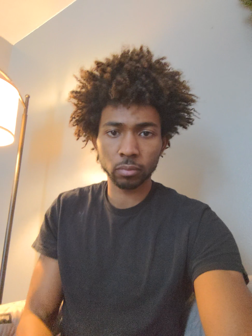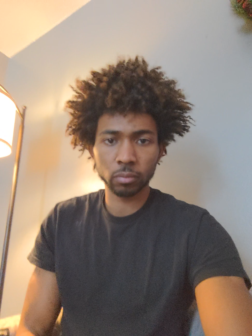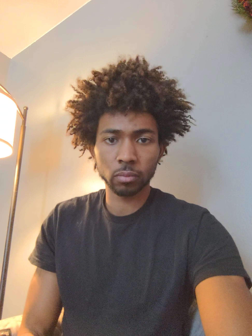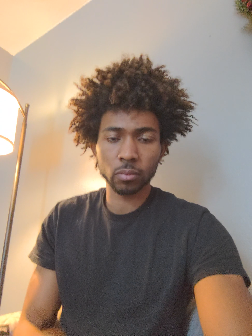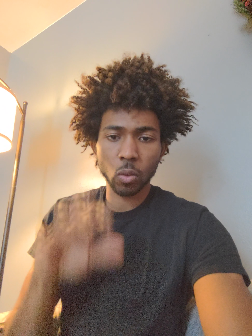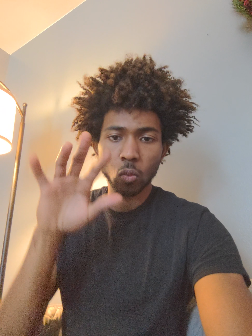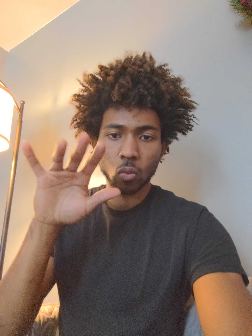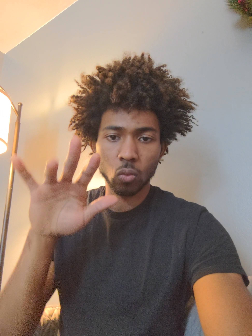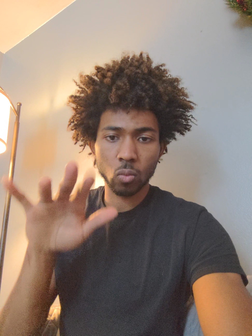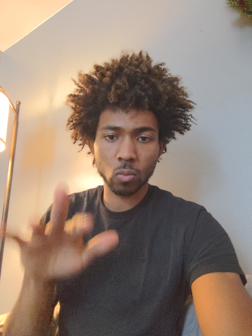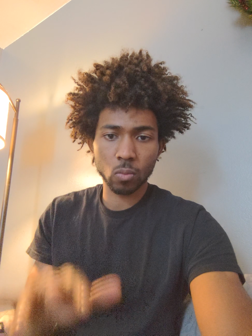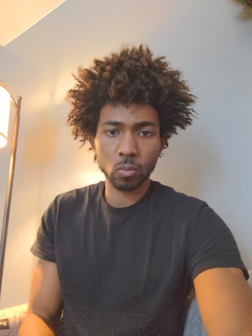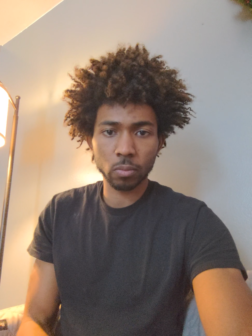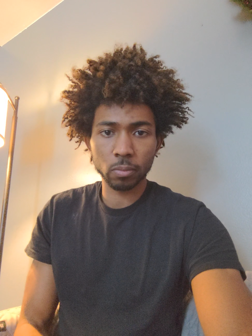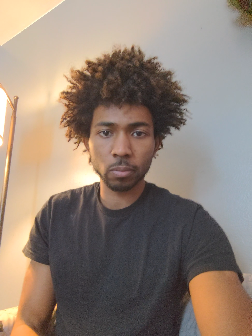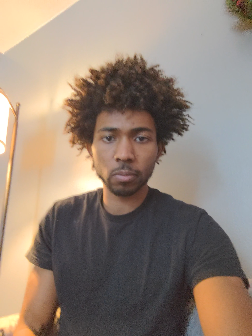snow